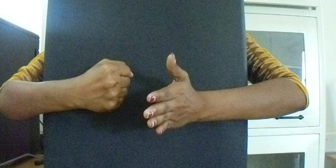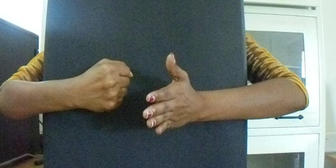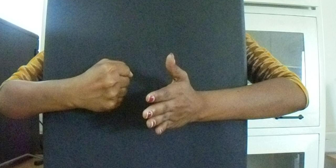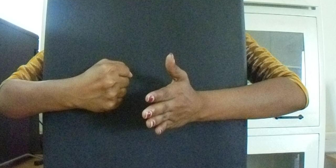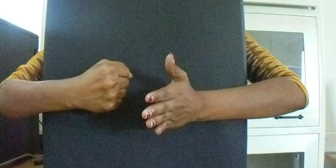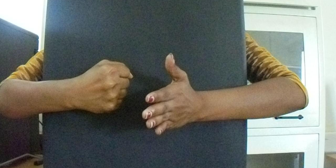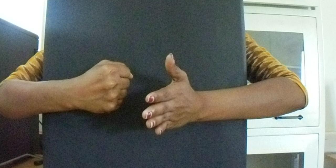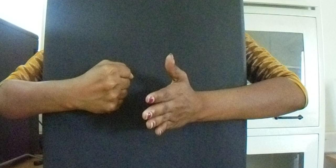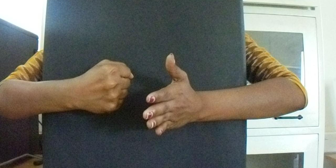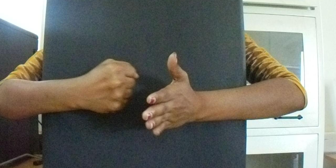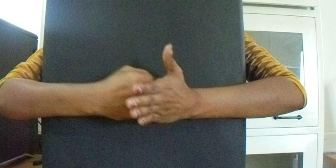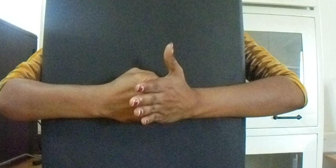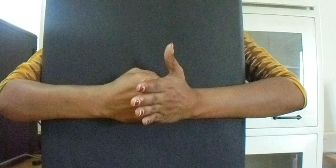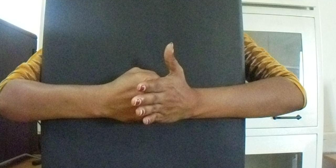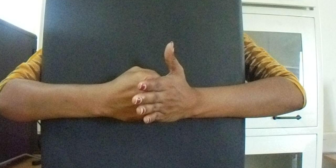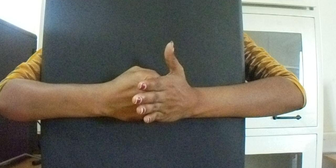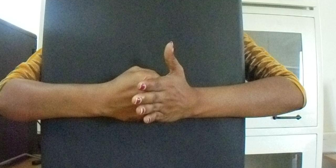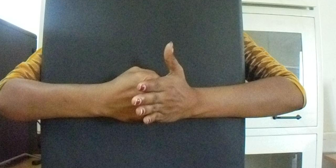accident